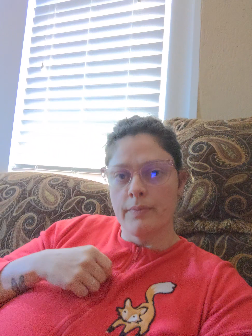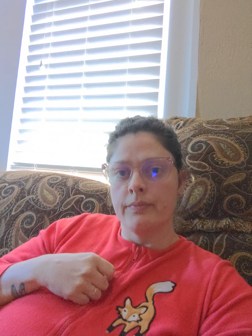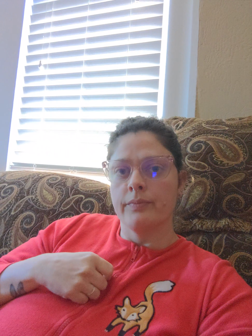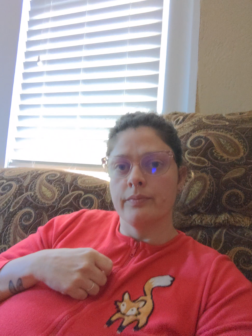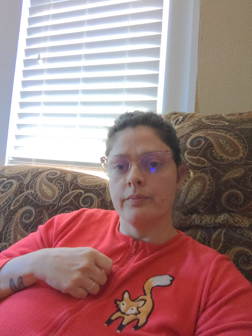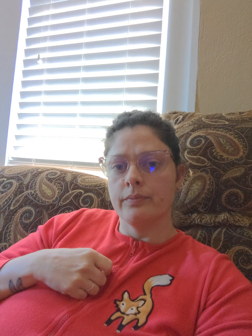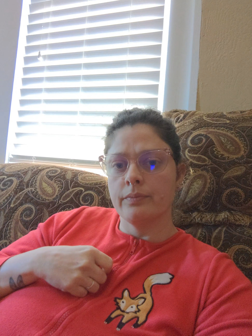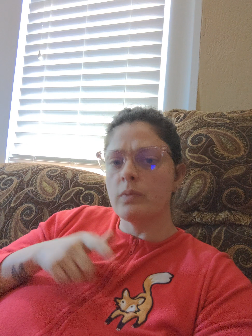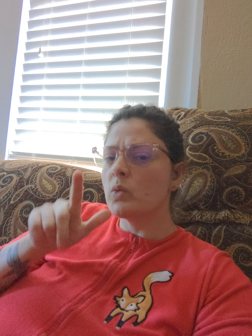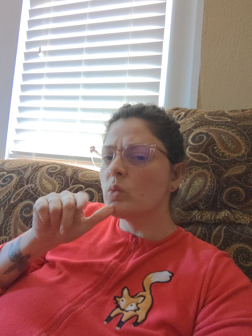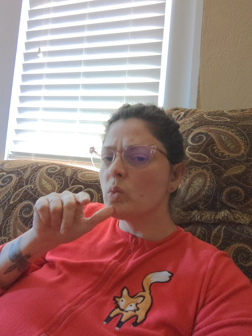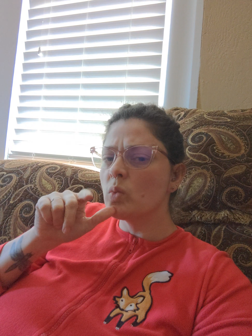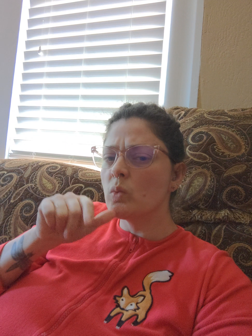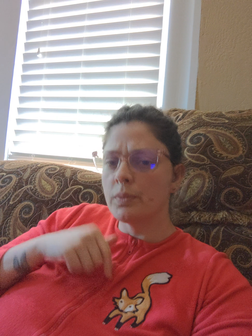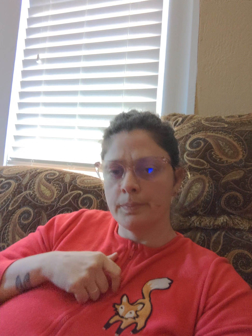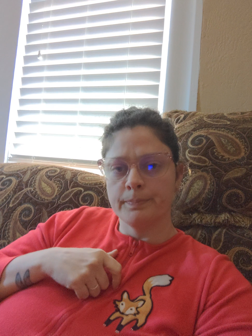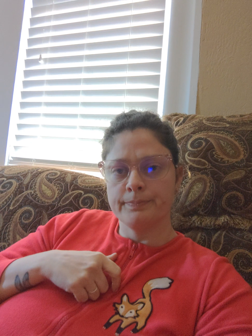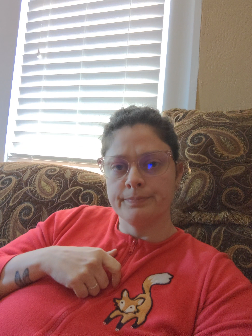who